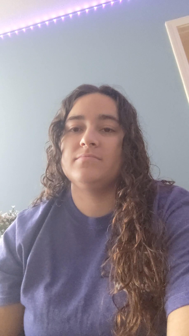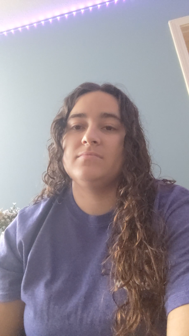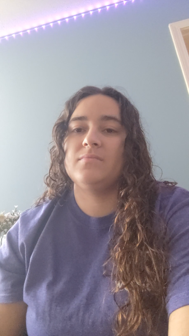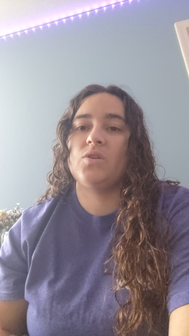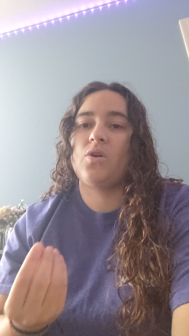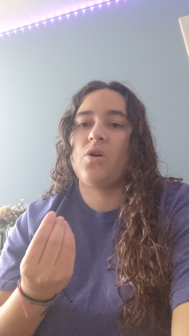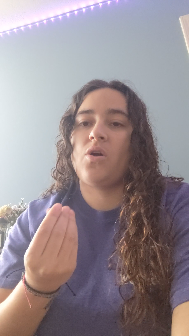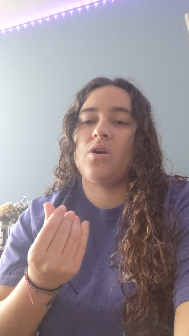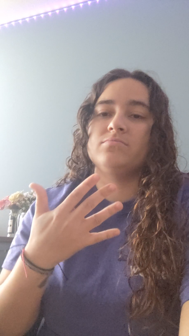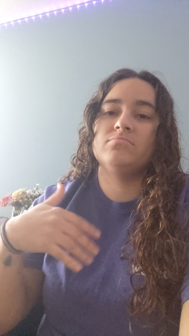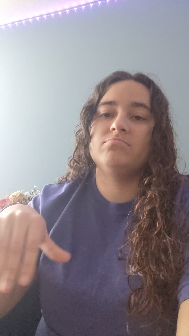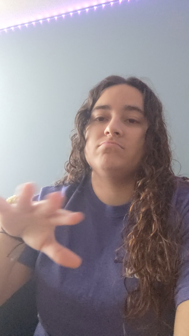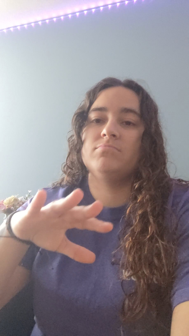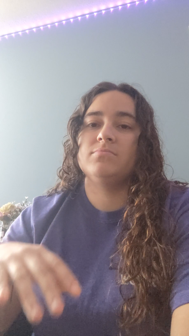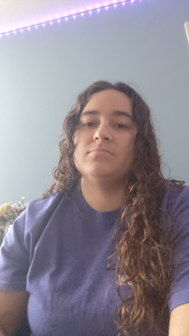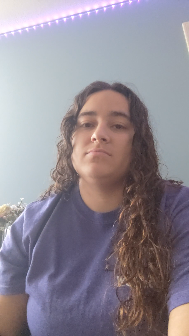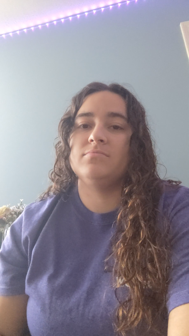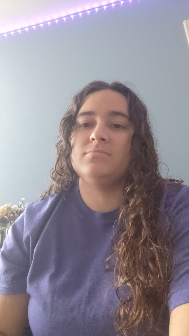garden